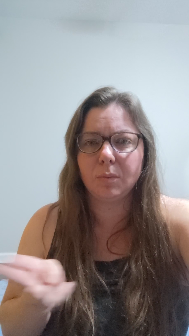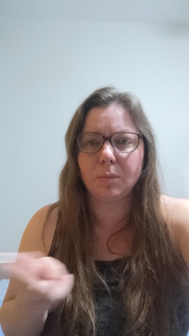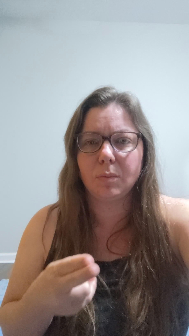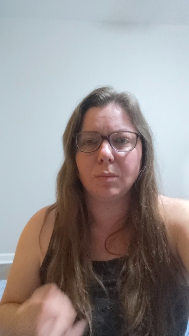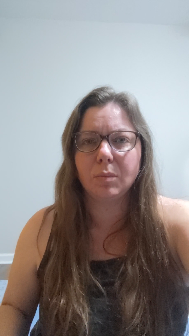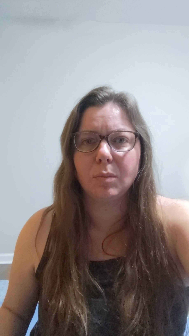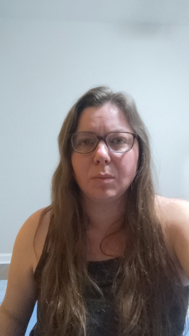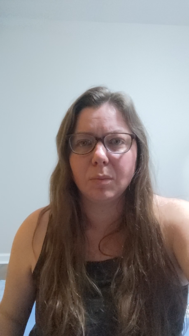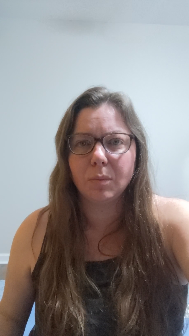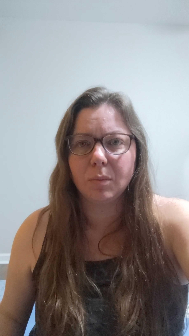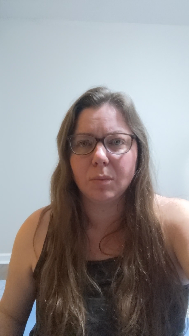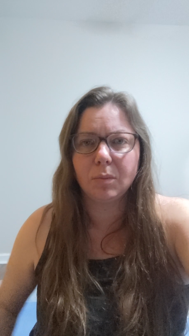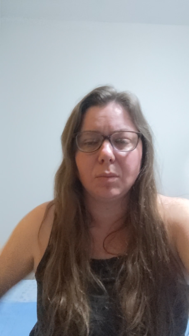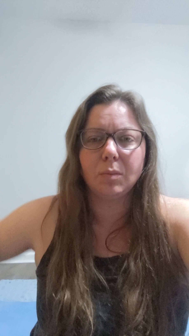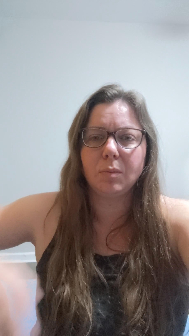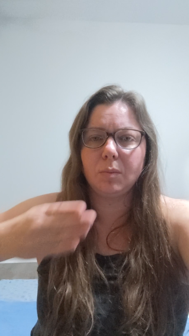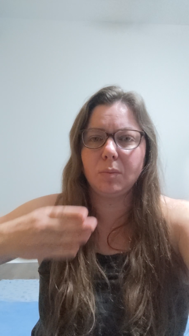kick